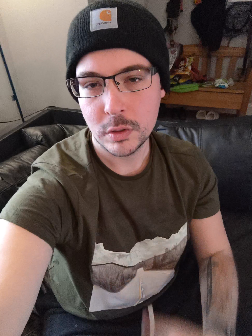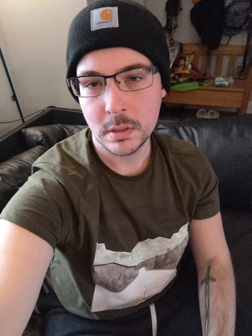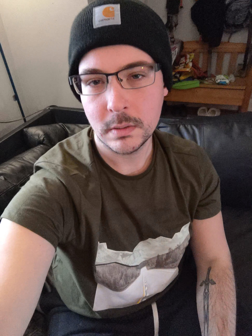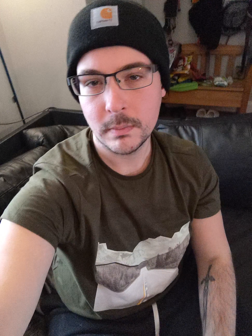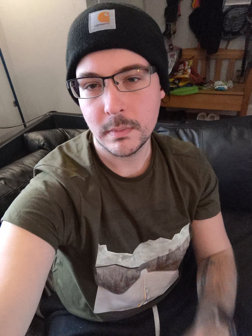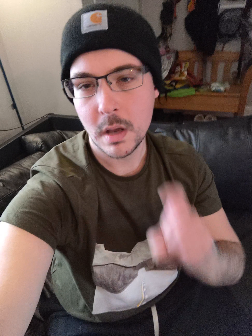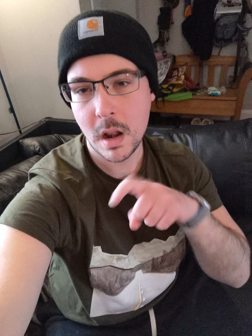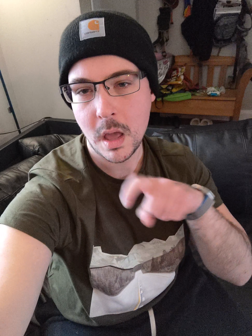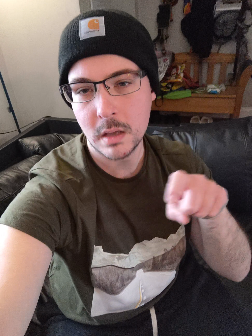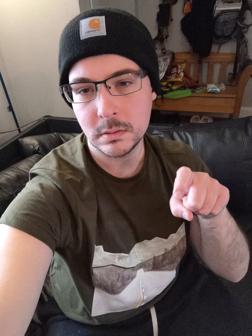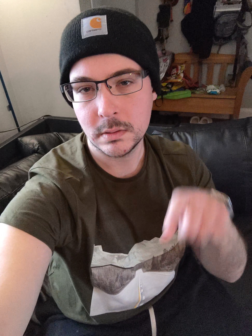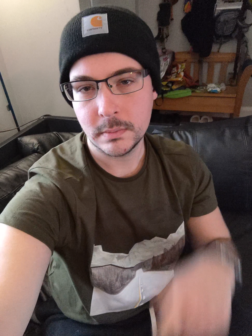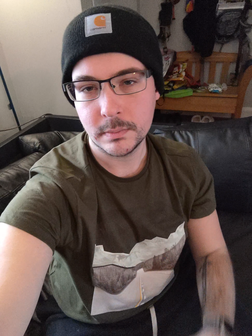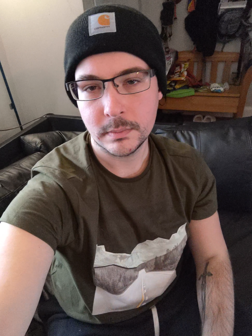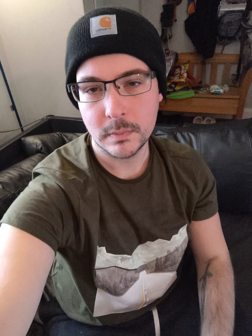closet